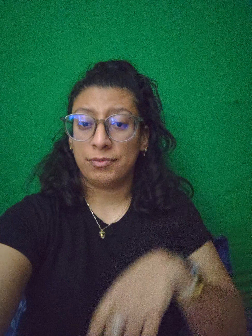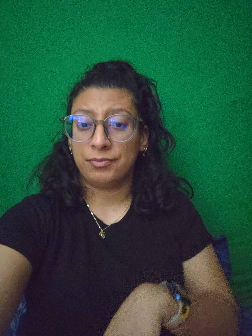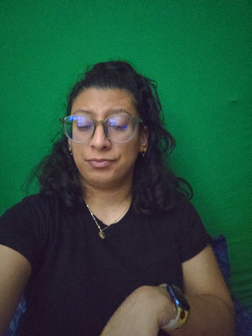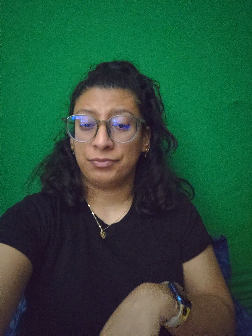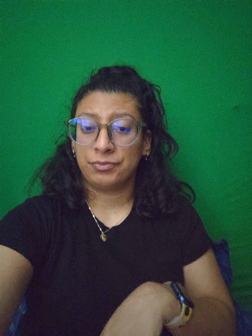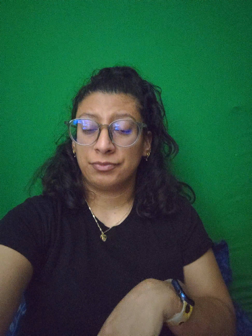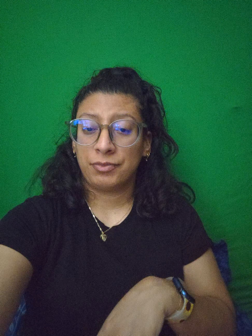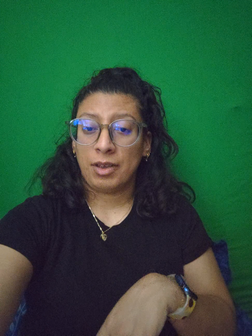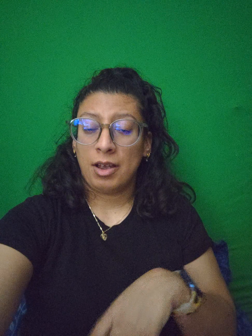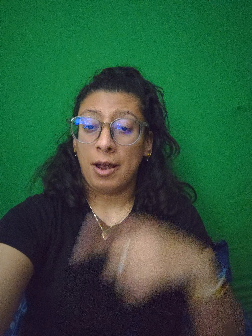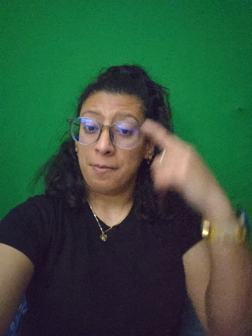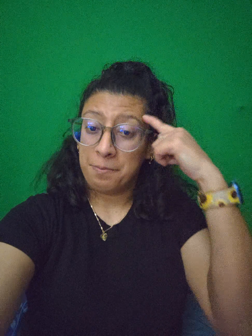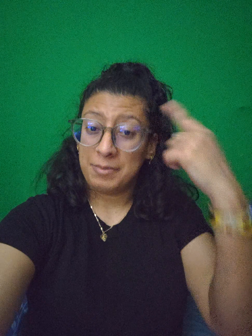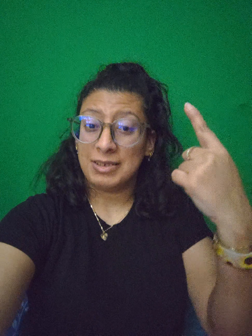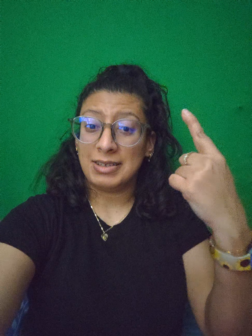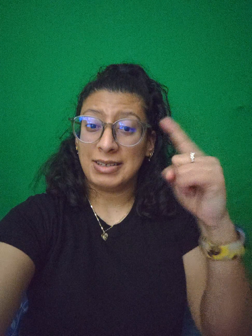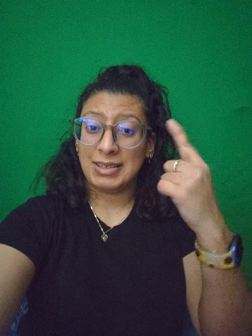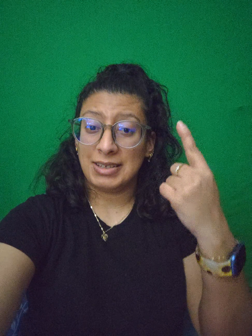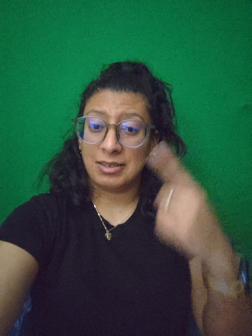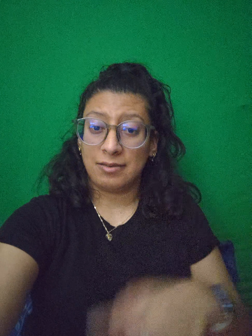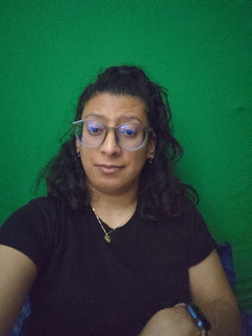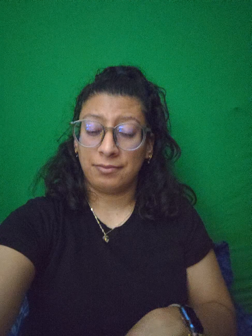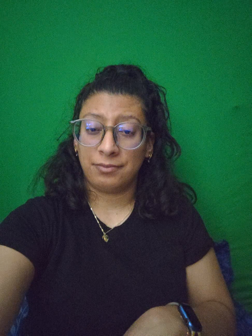penny